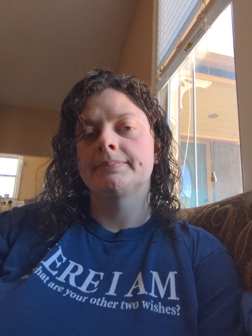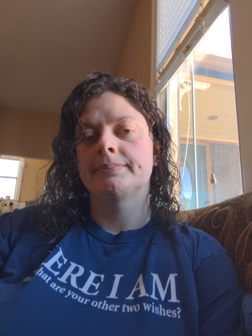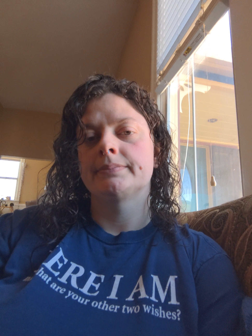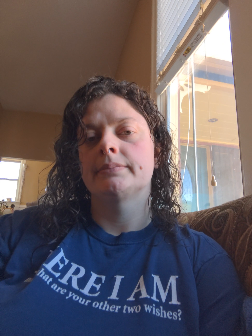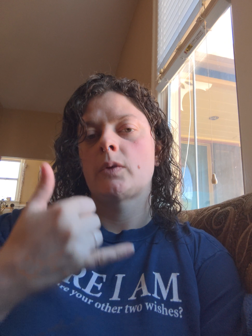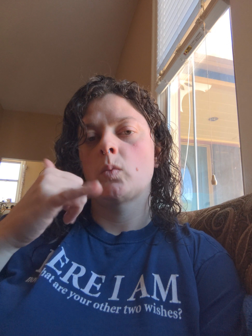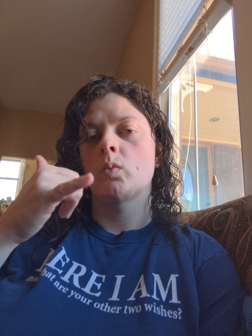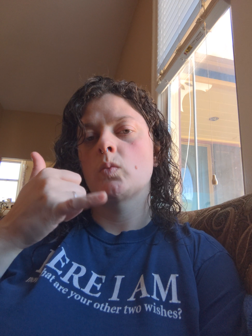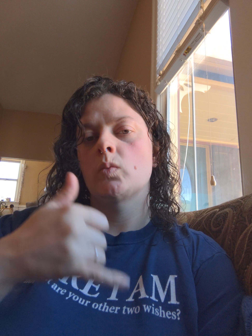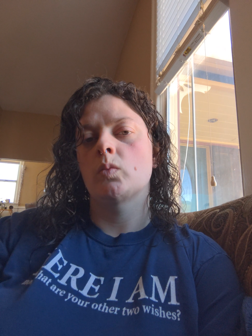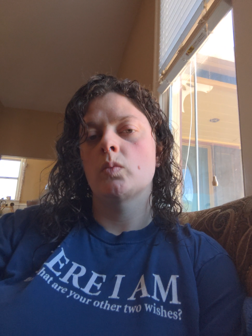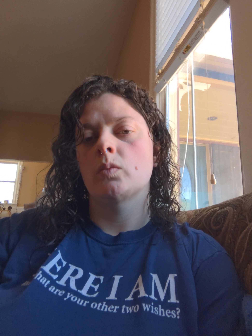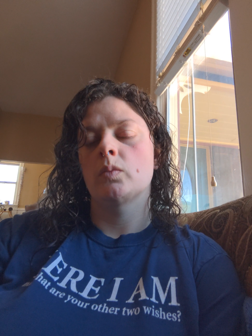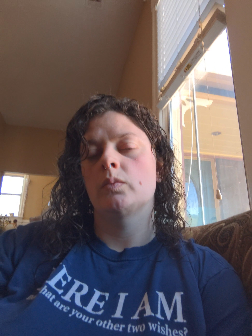yellow